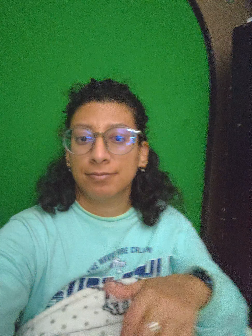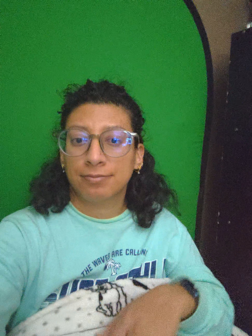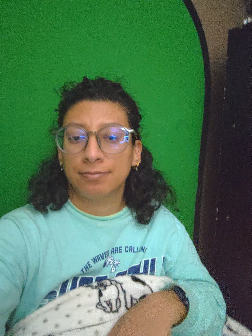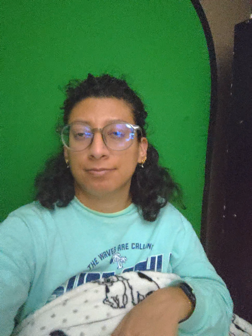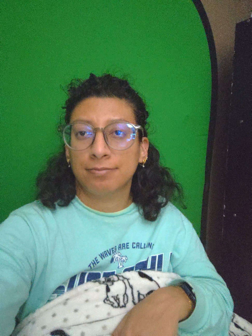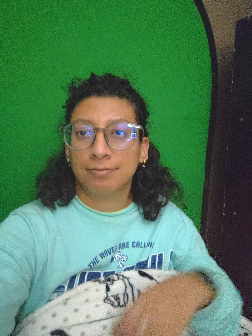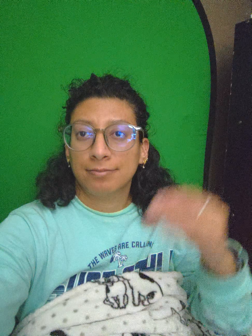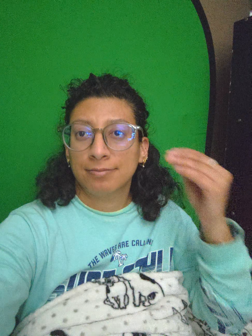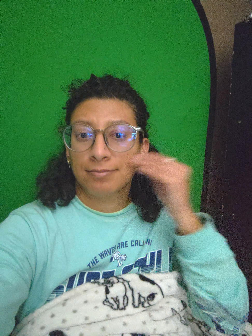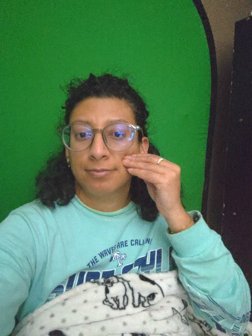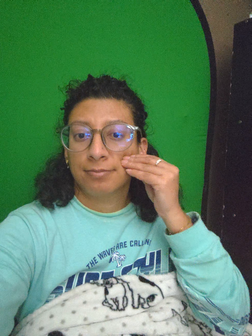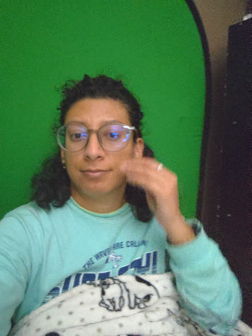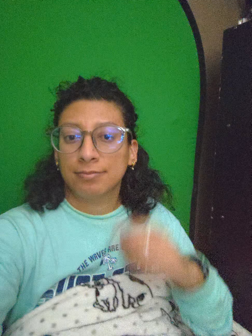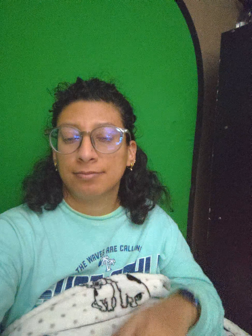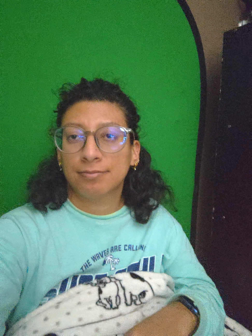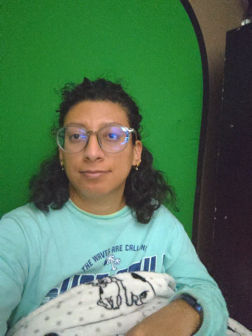kiss